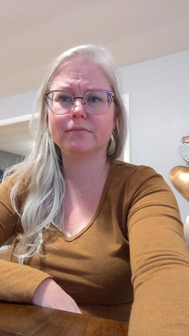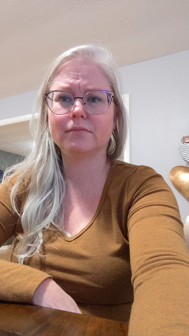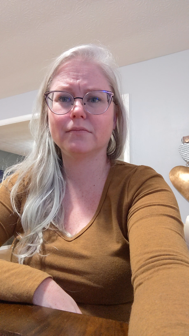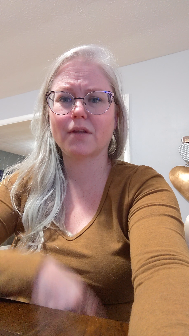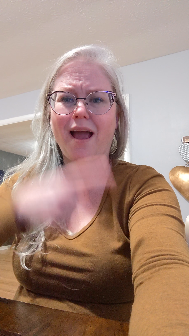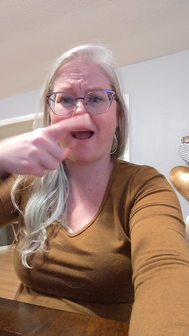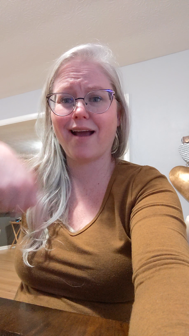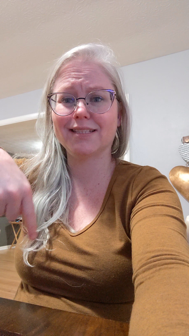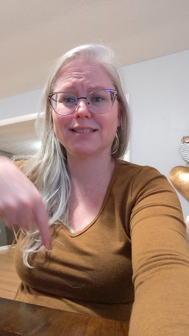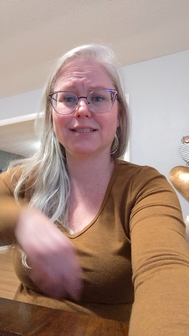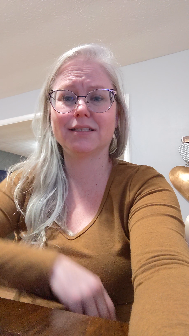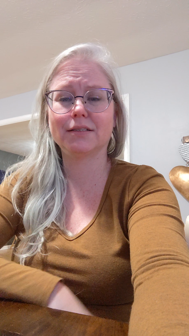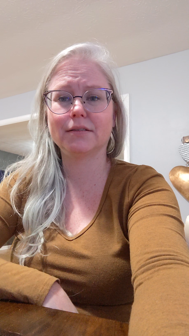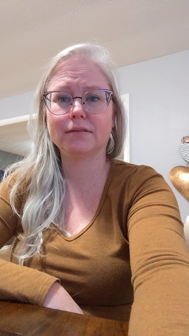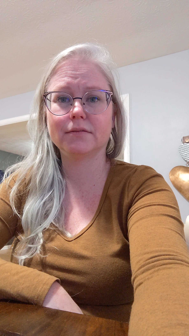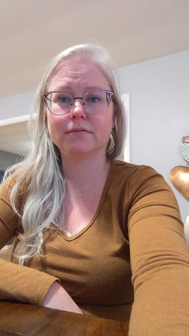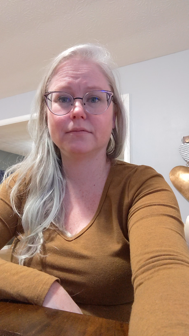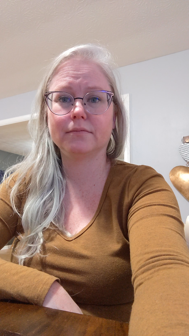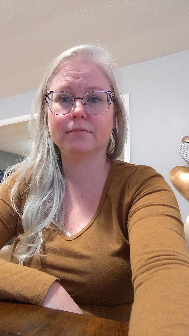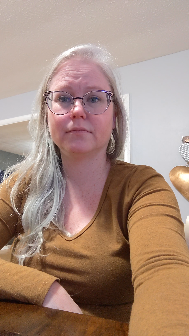cut